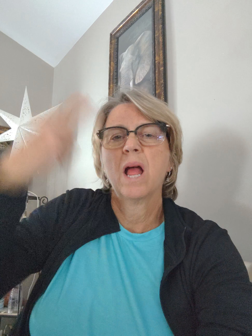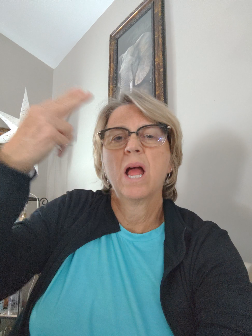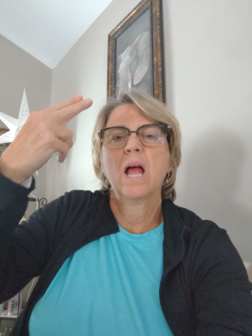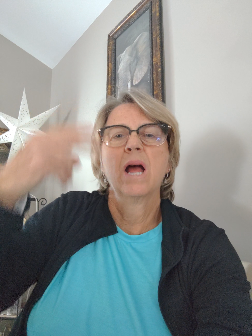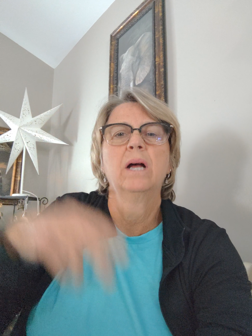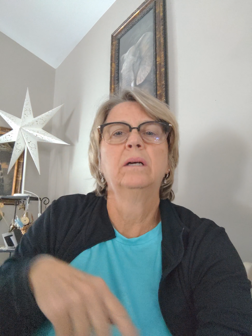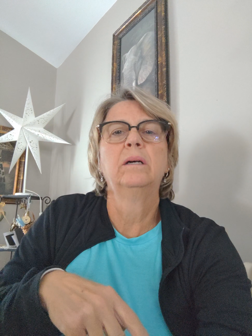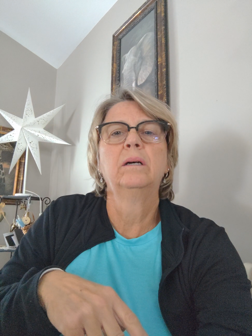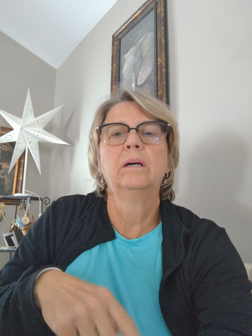high